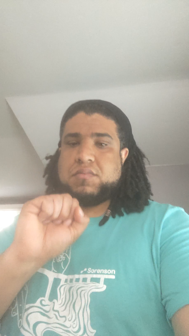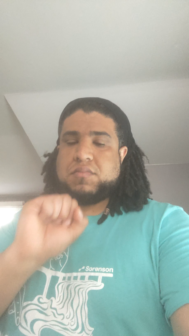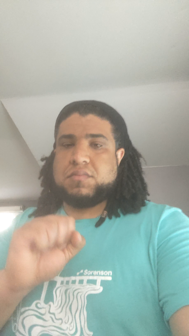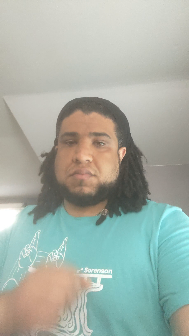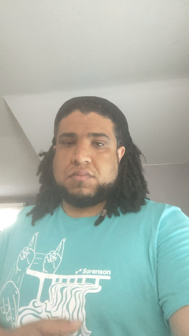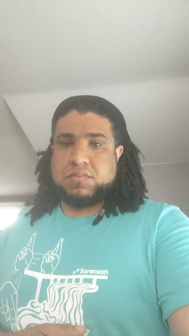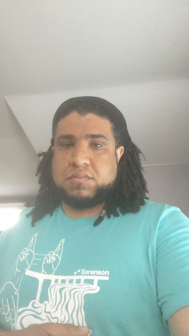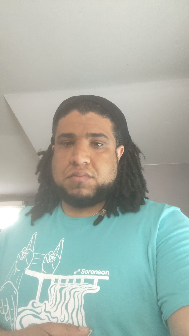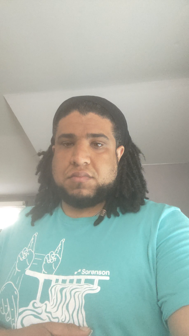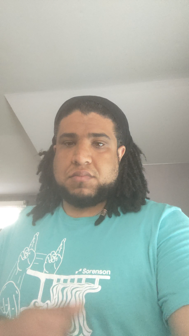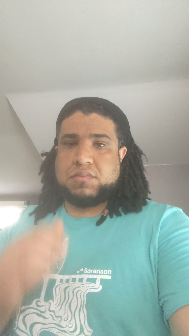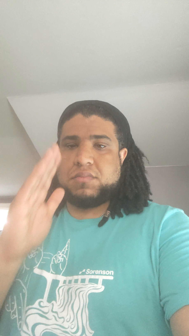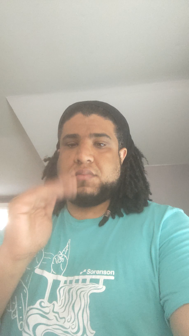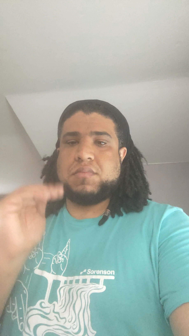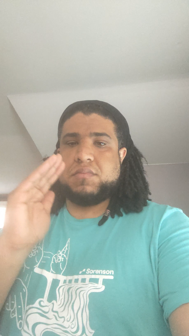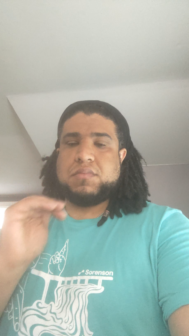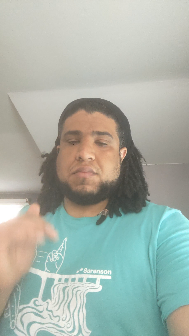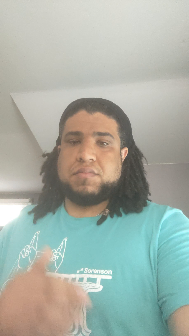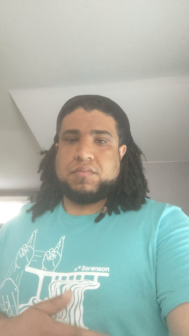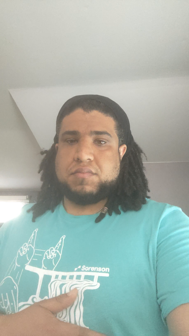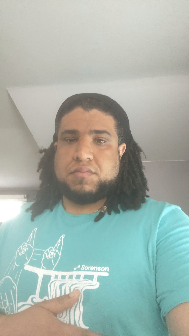downtown